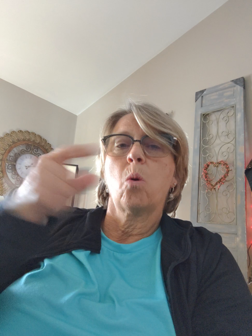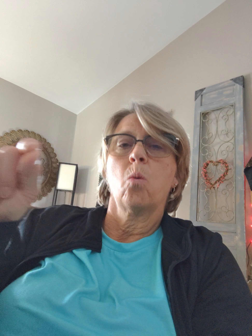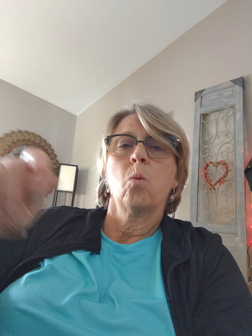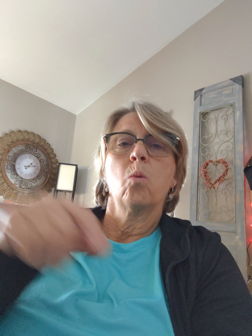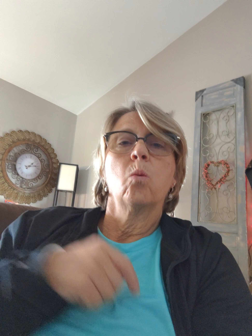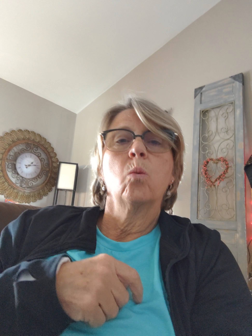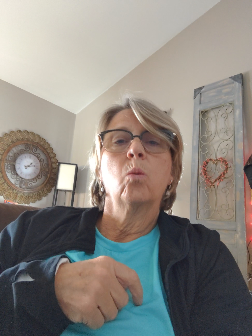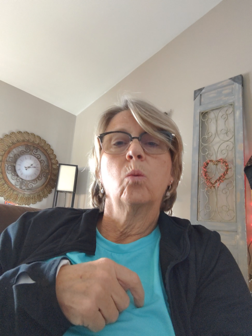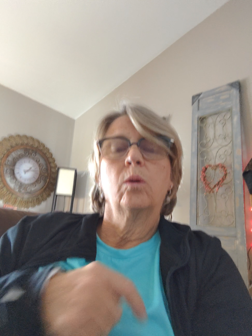go